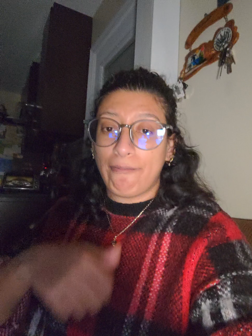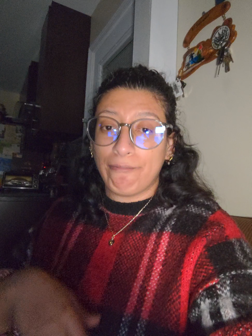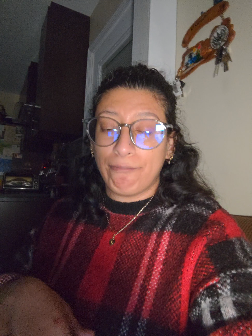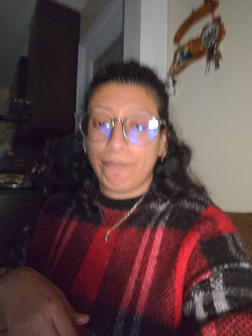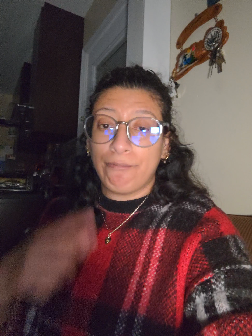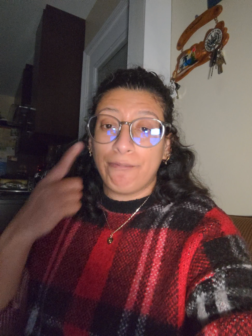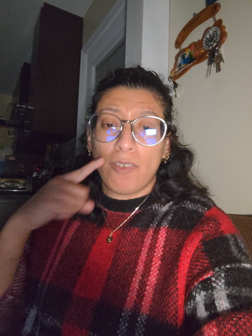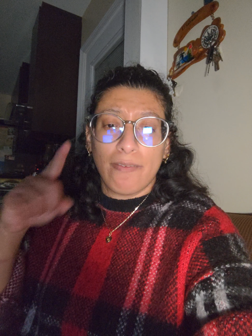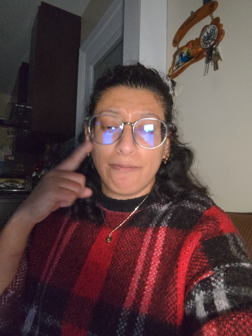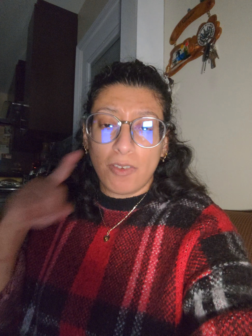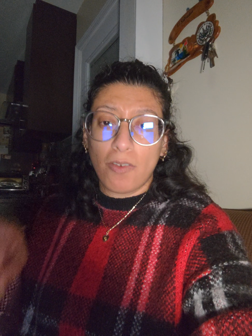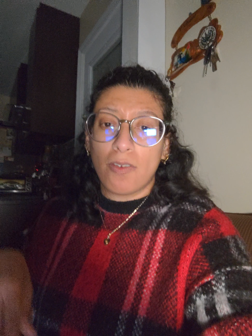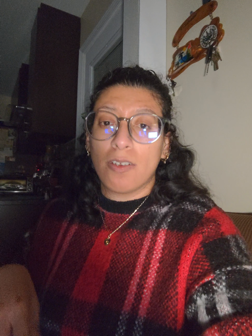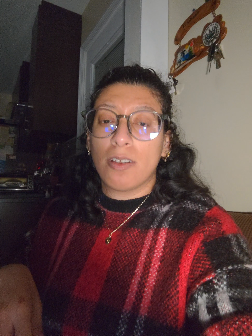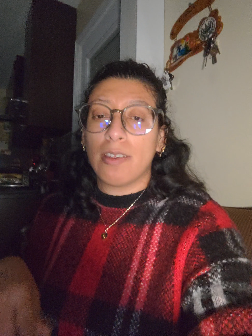for